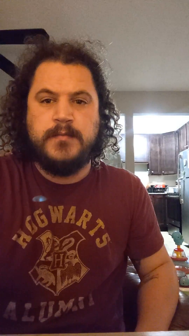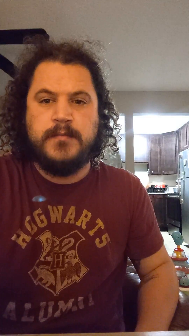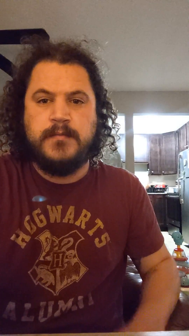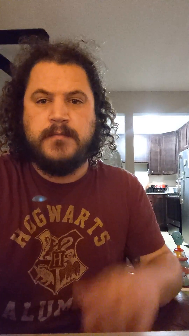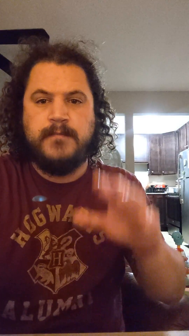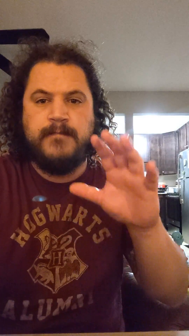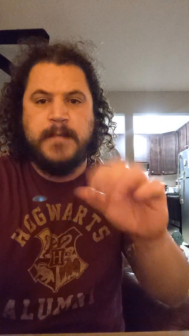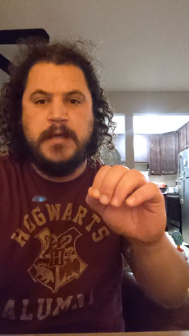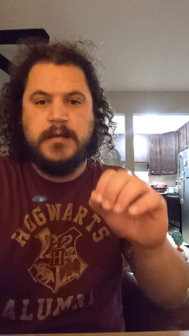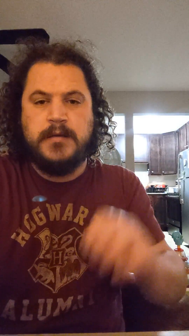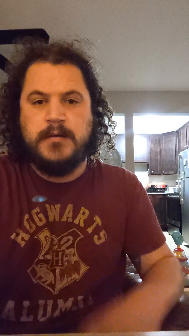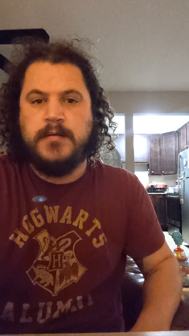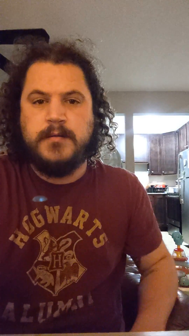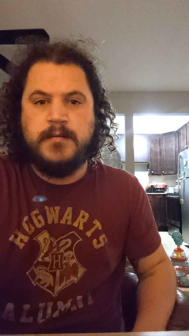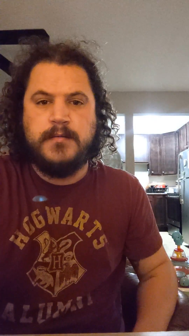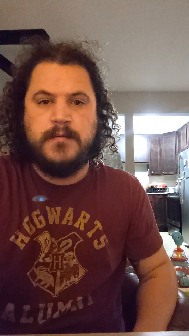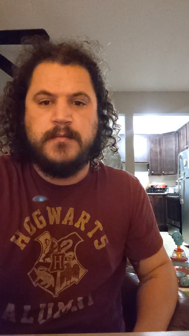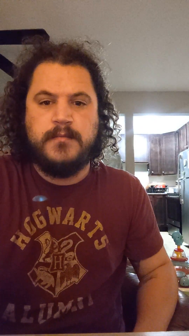bite